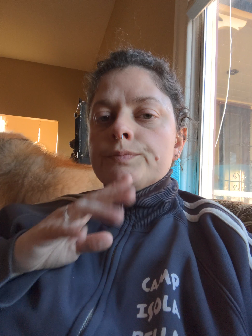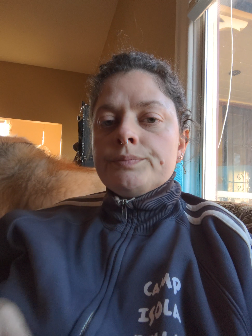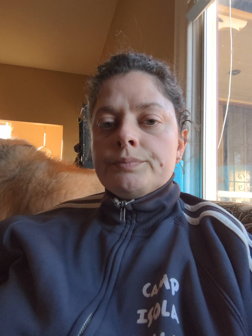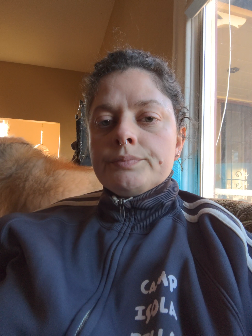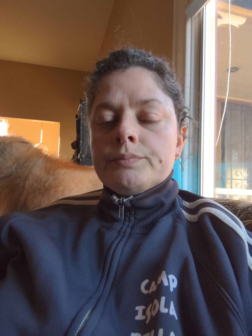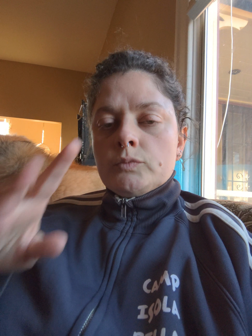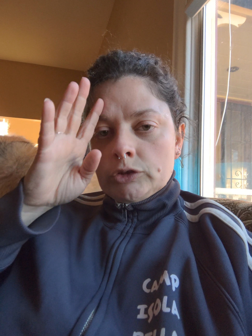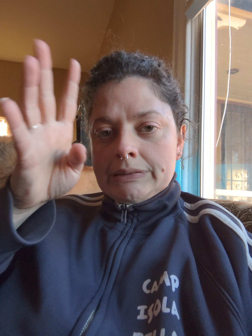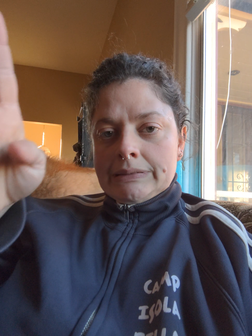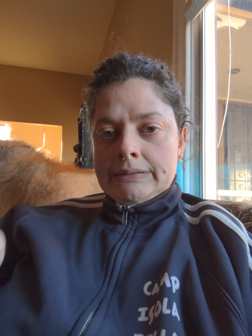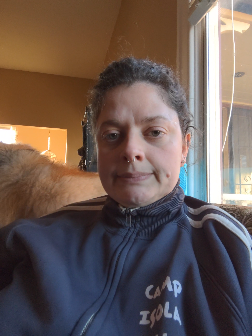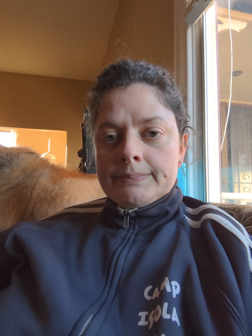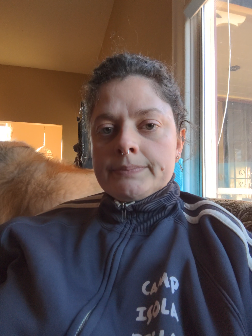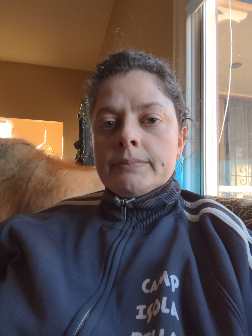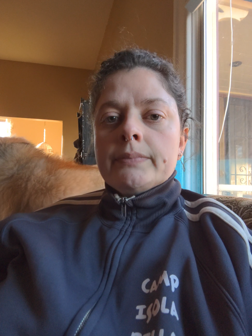pretend